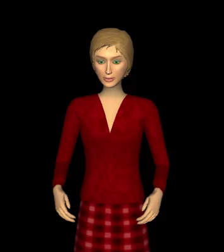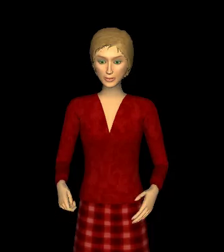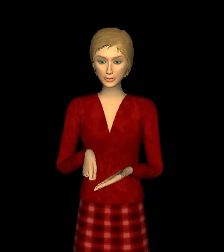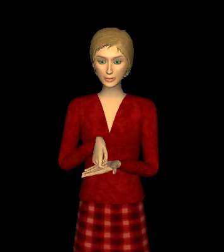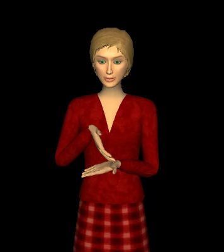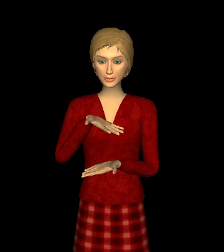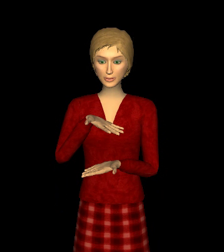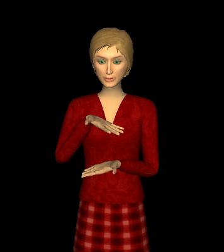باهض